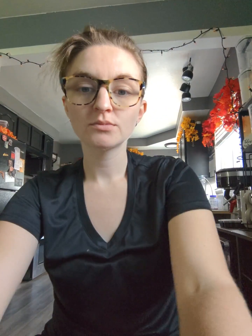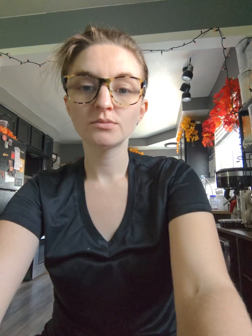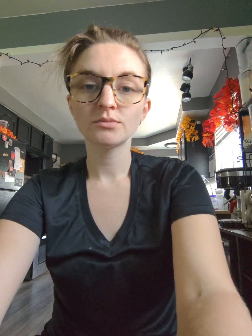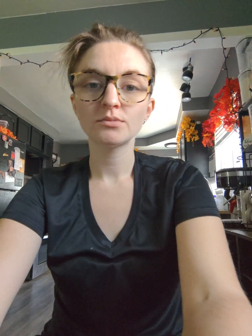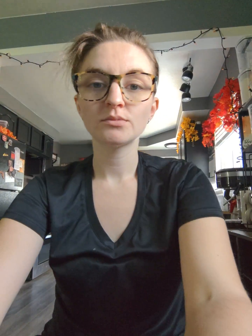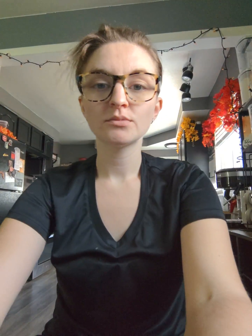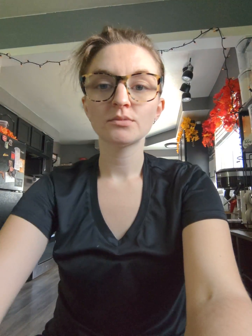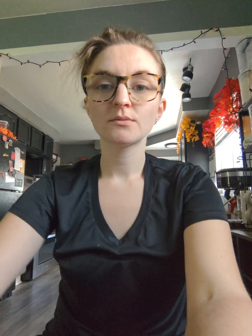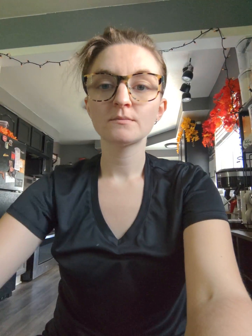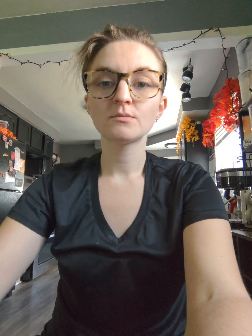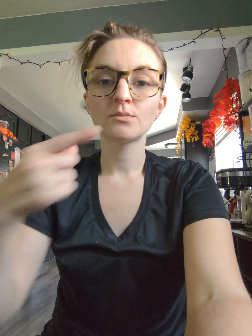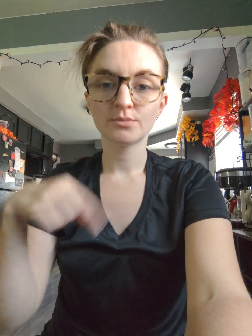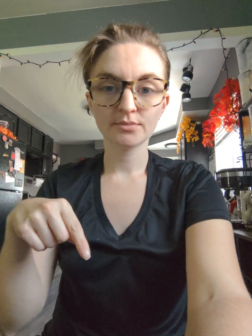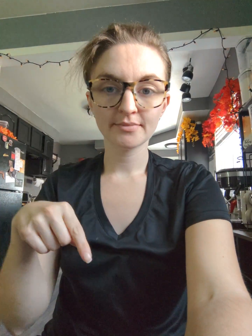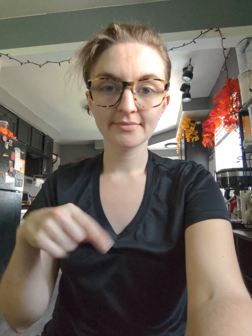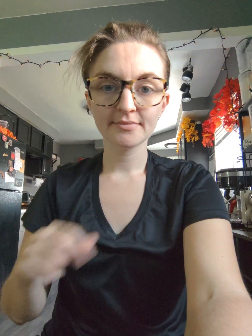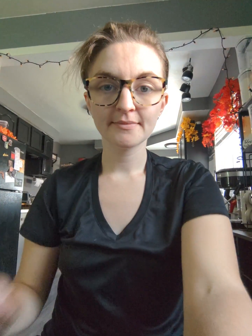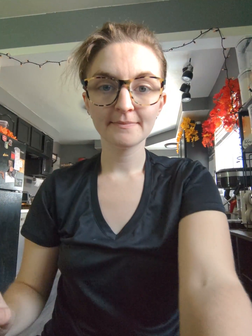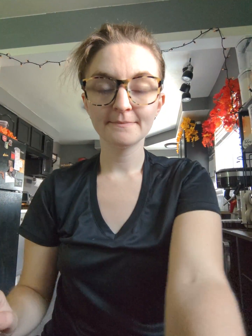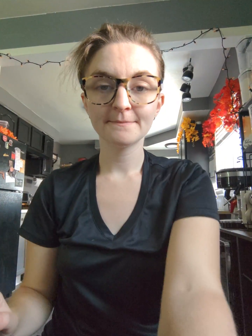cut